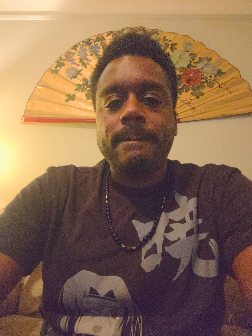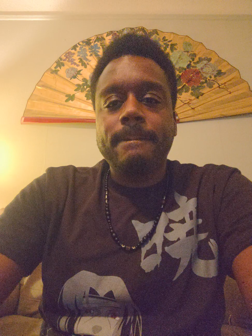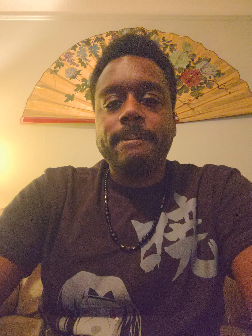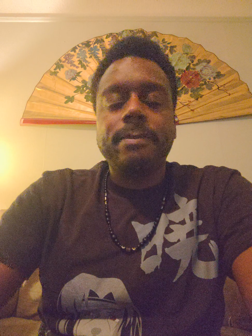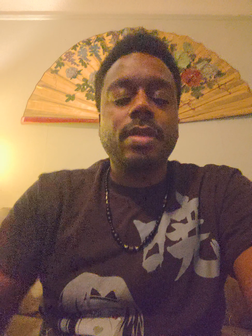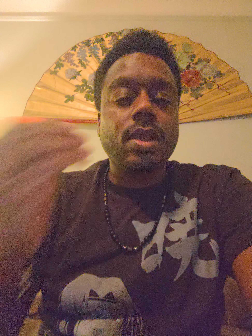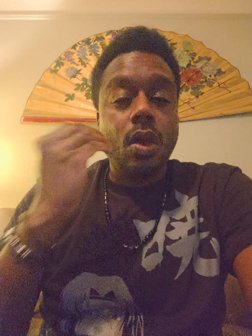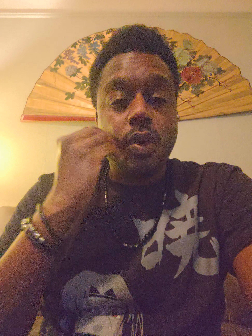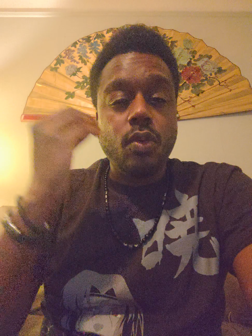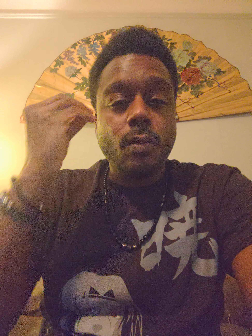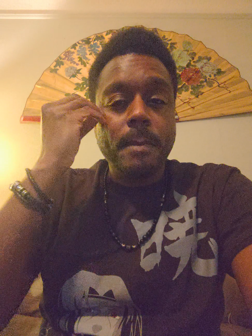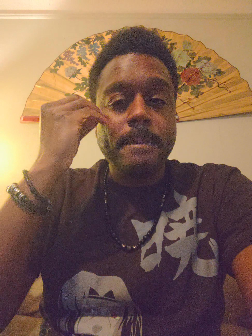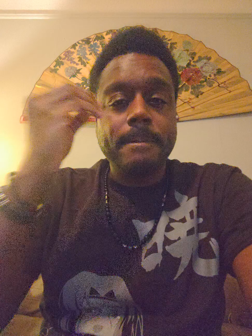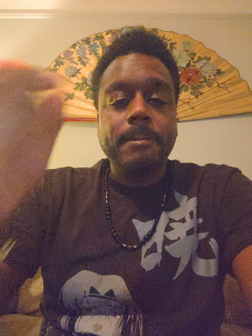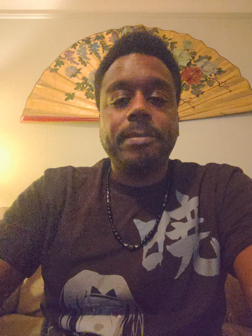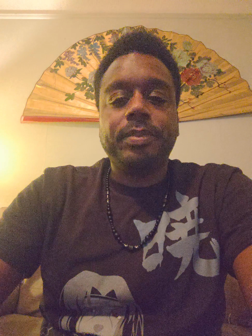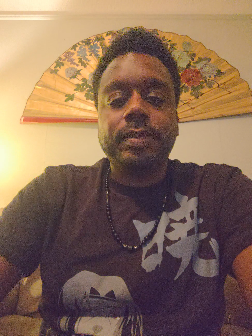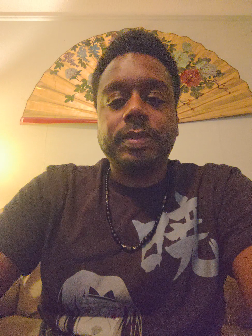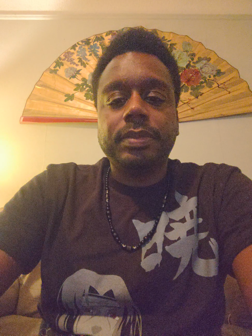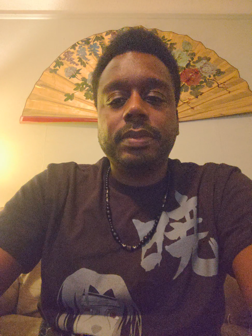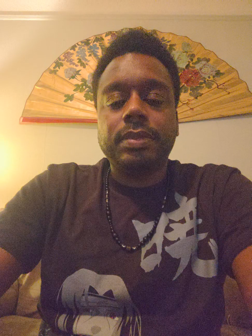home